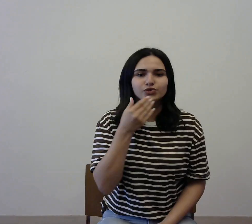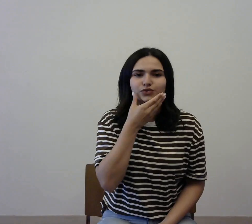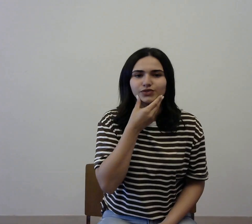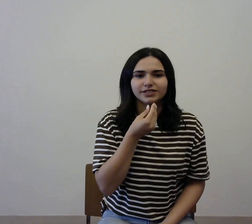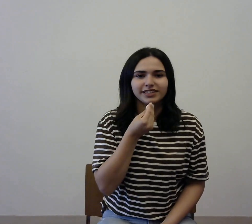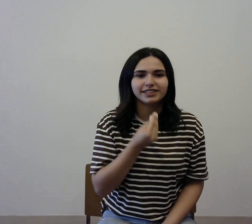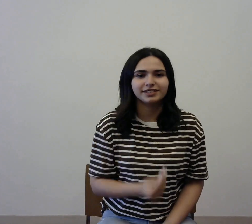gözəl